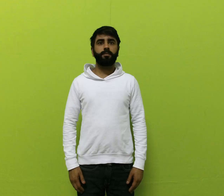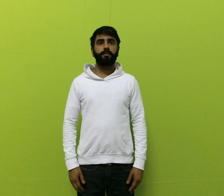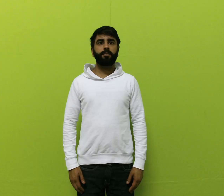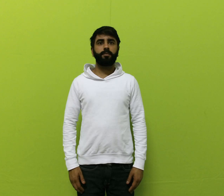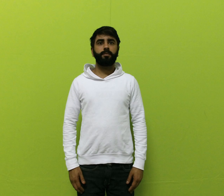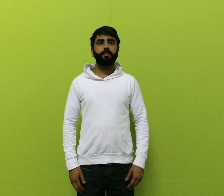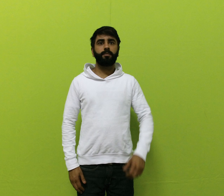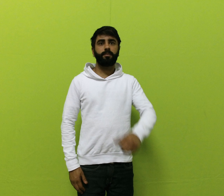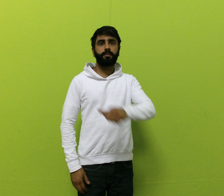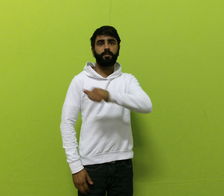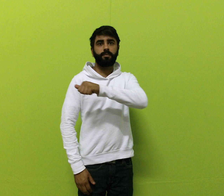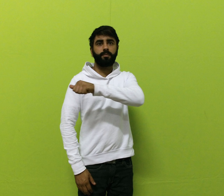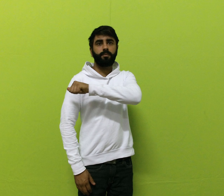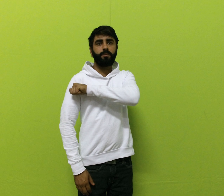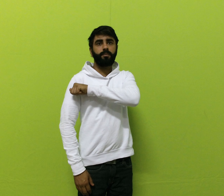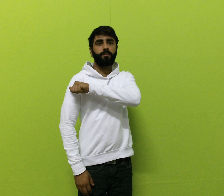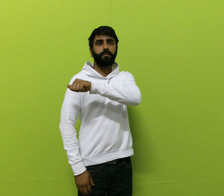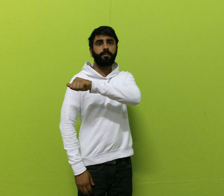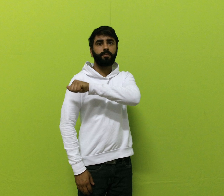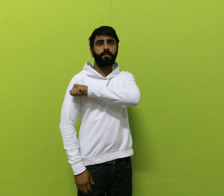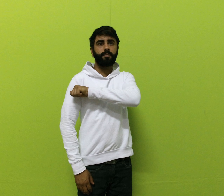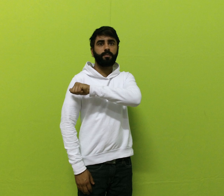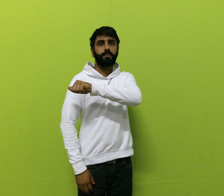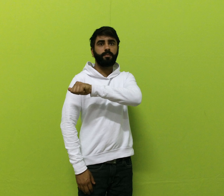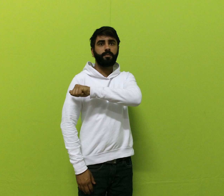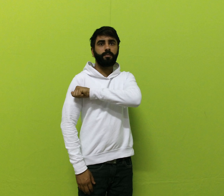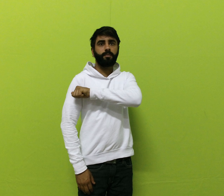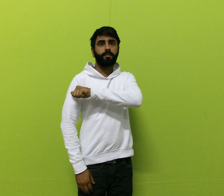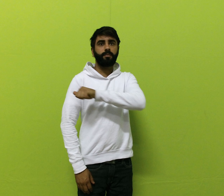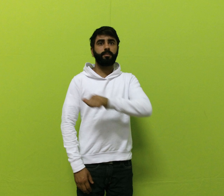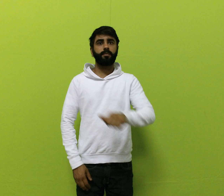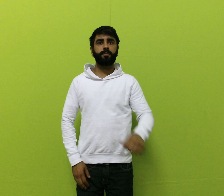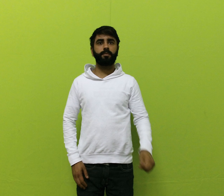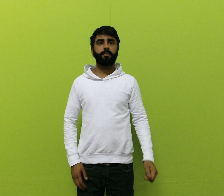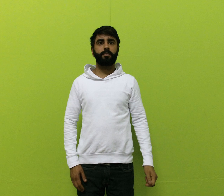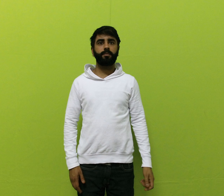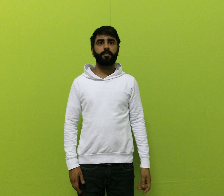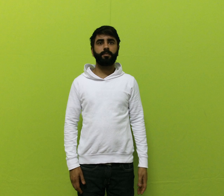aluno